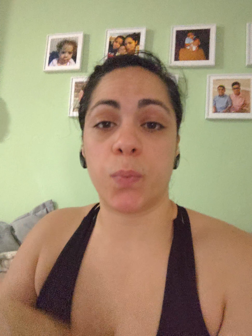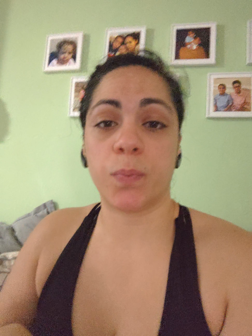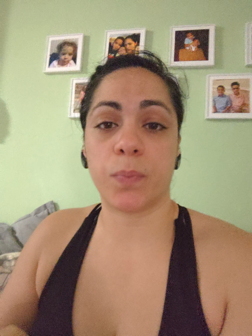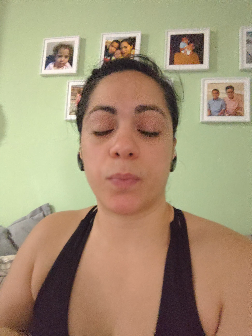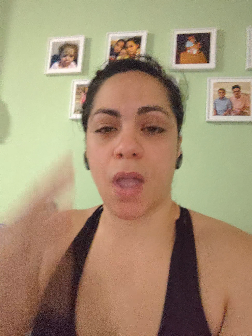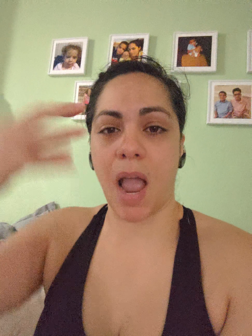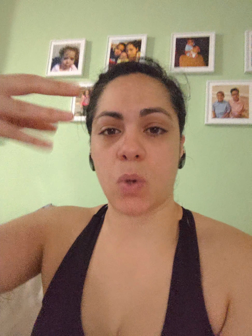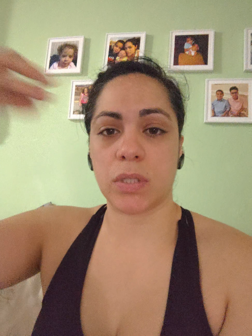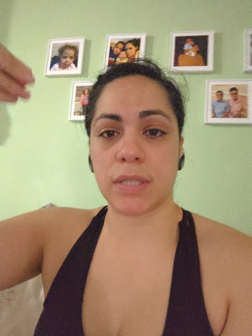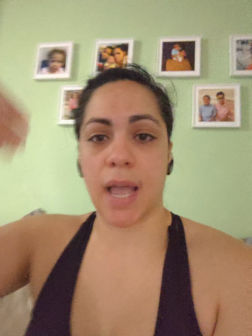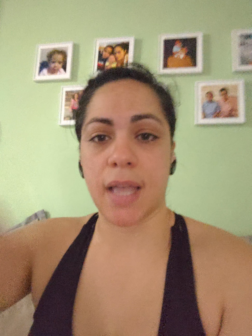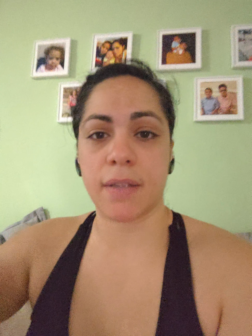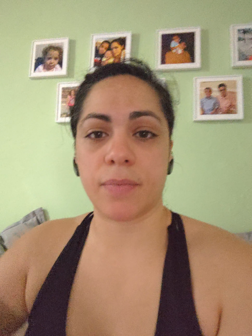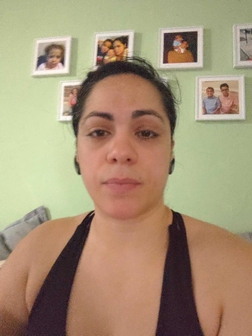outside